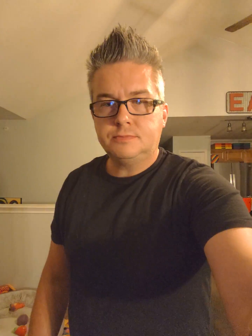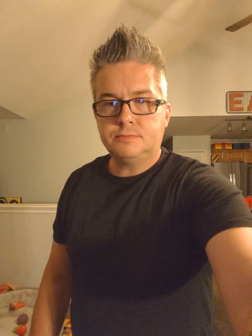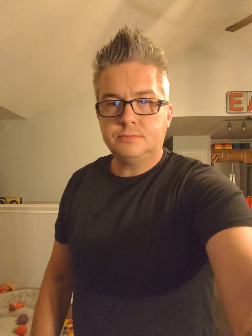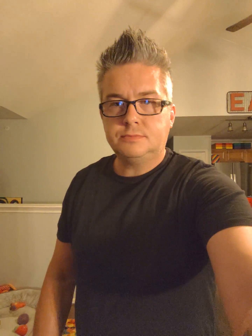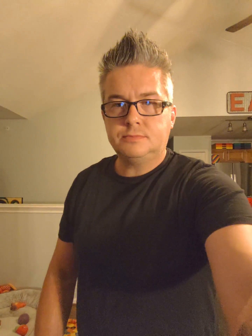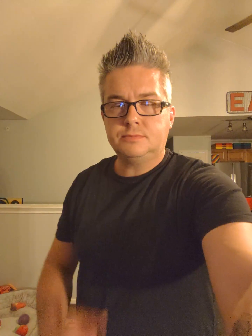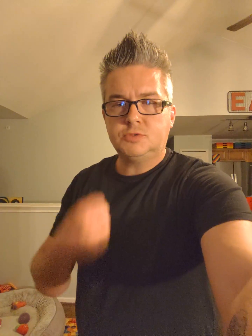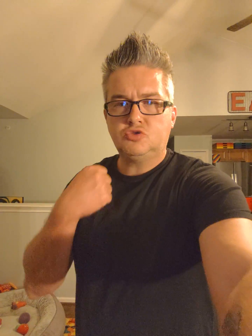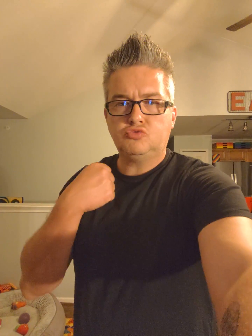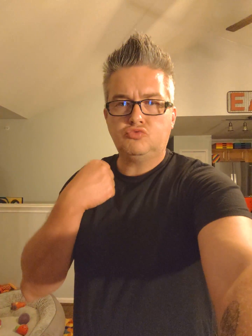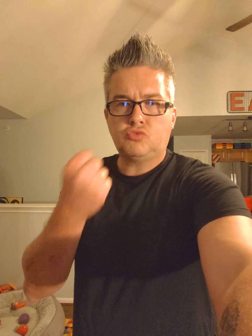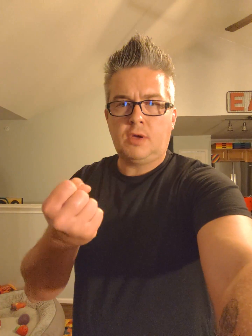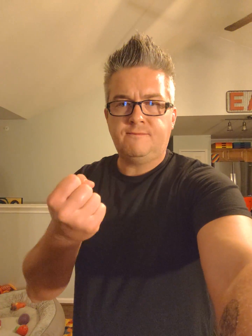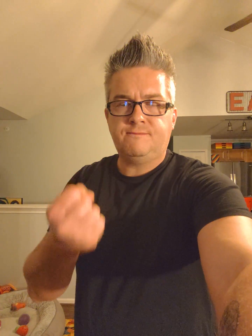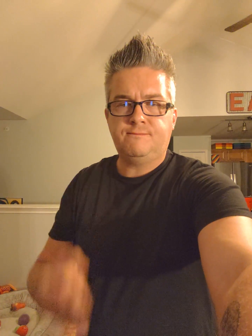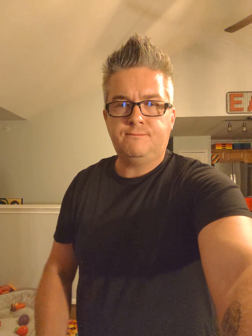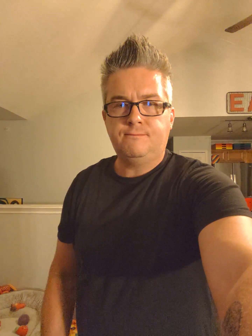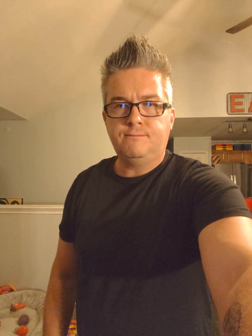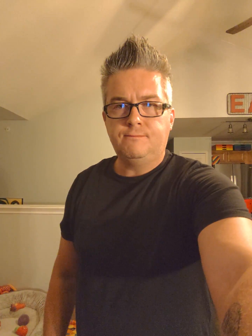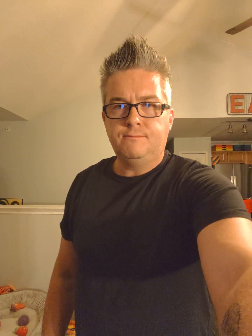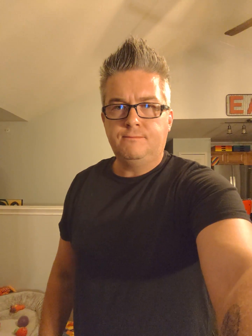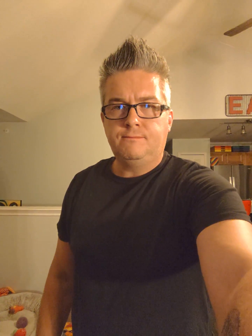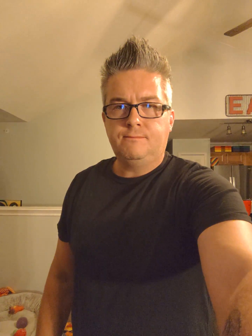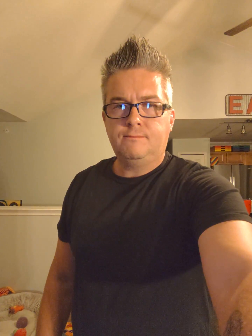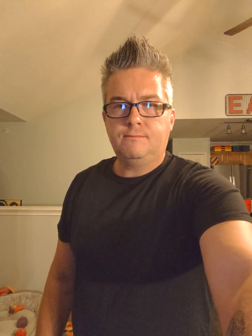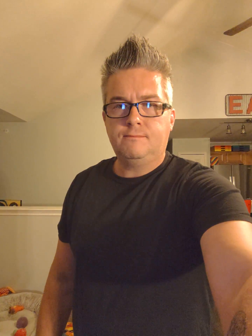drive